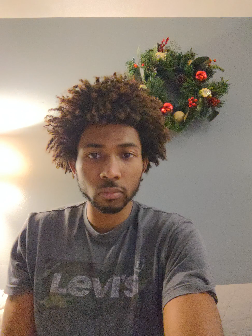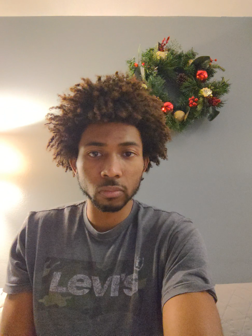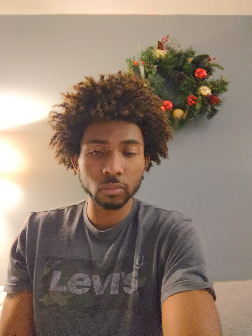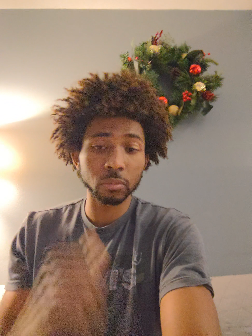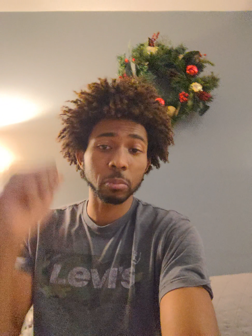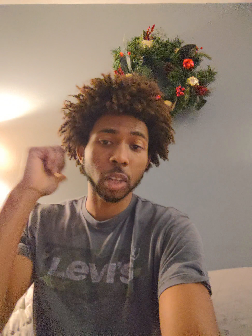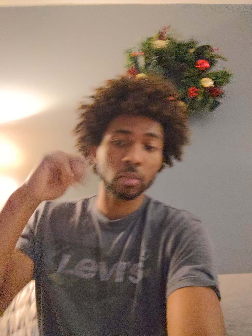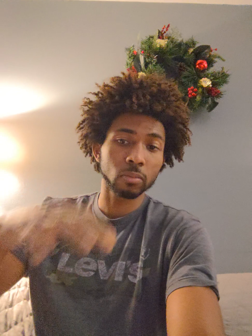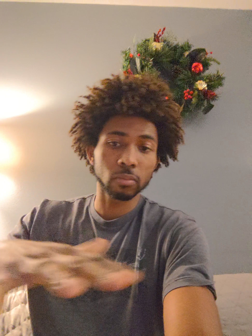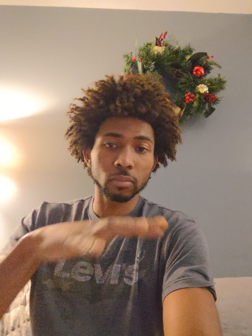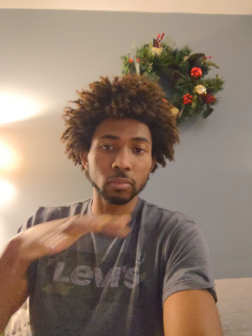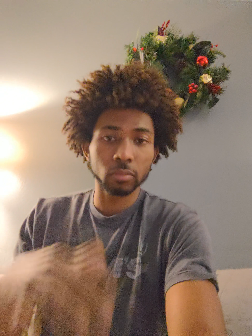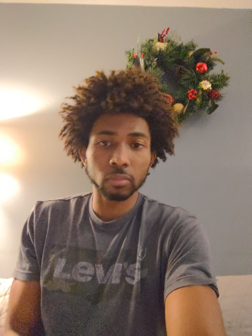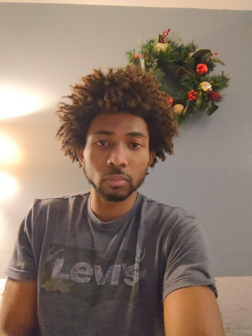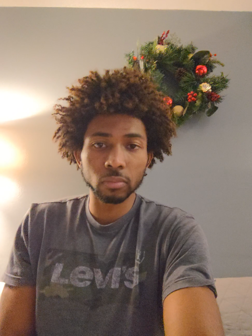backyard